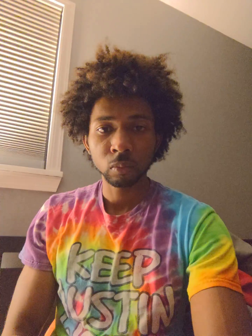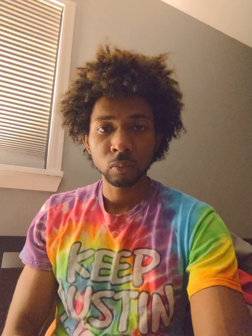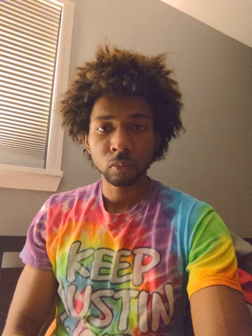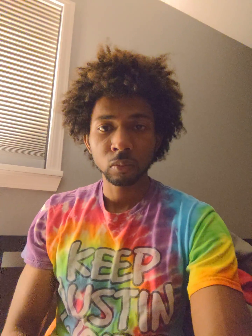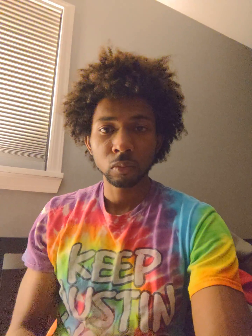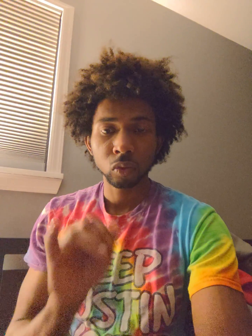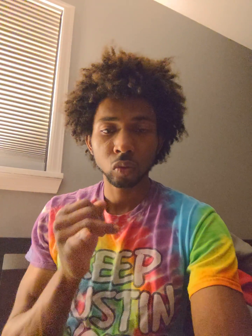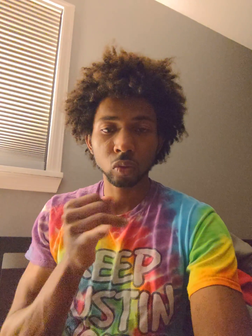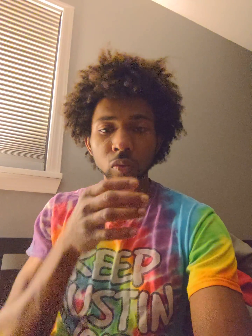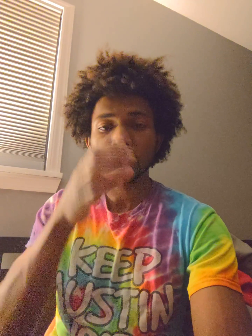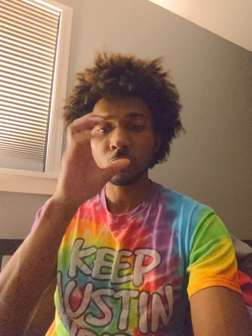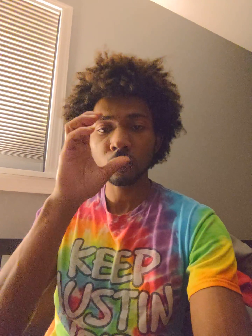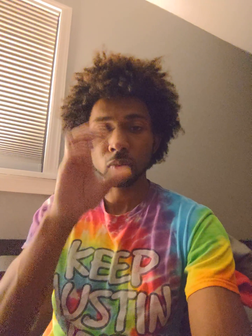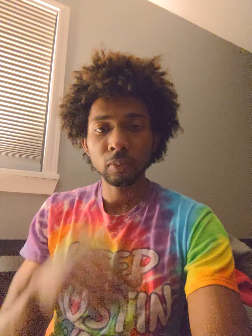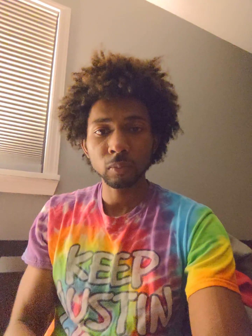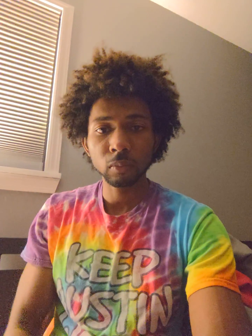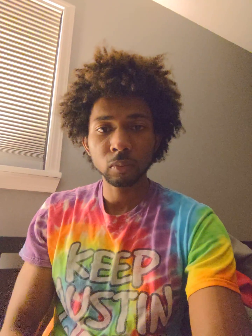juice